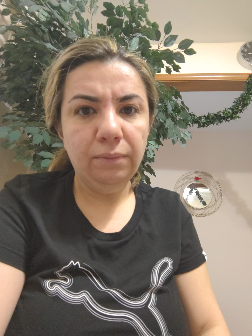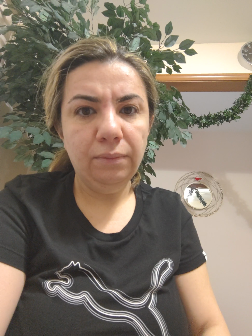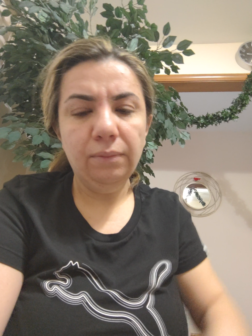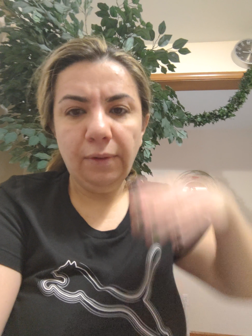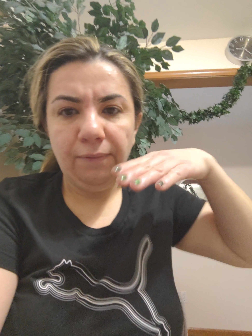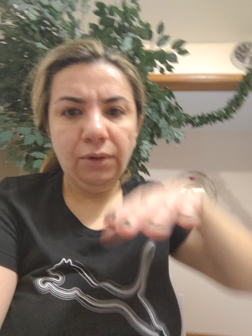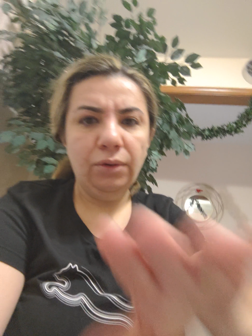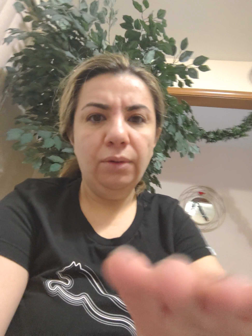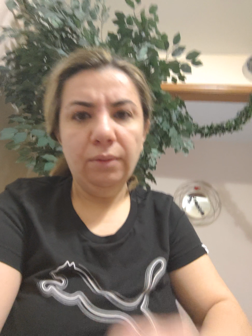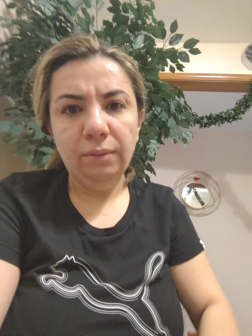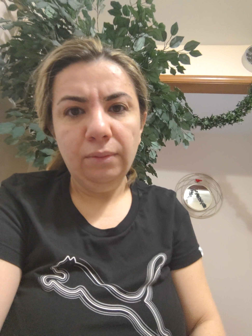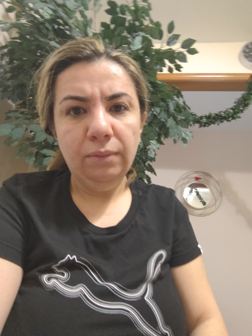into